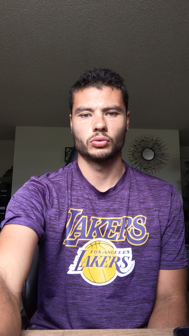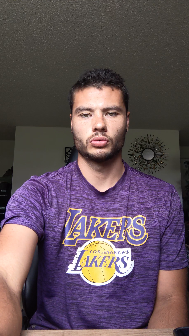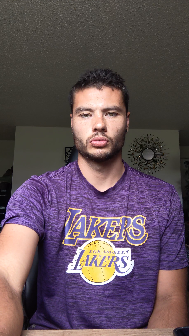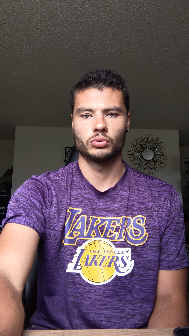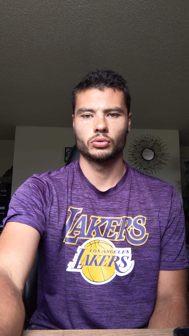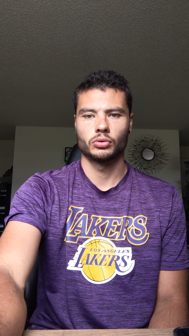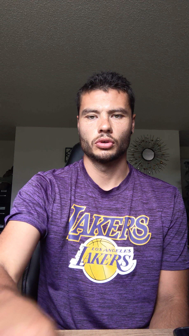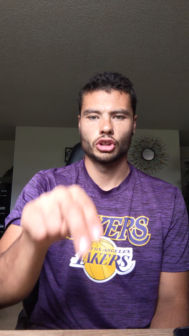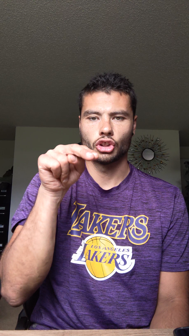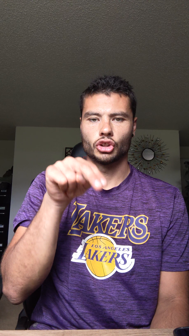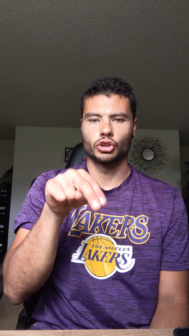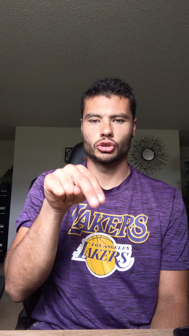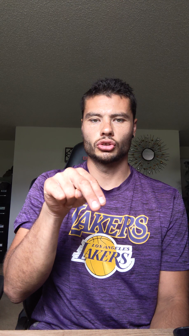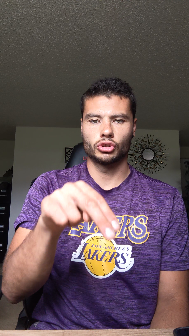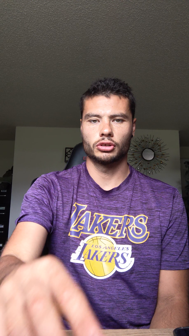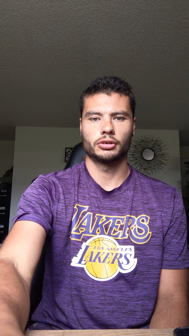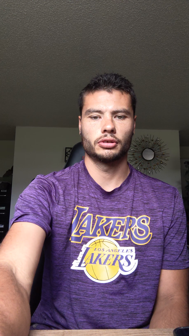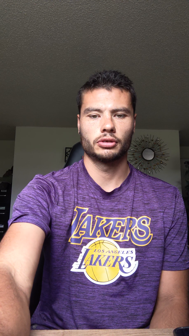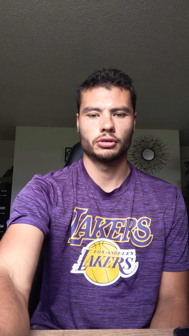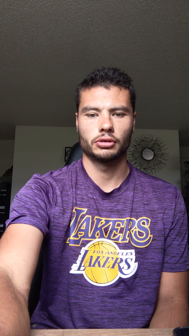nurse